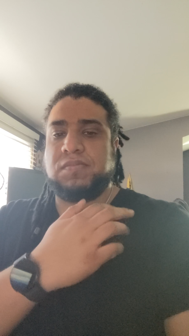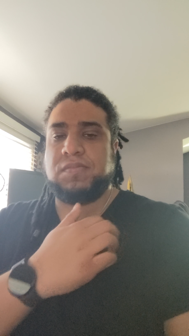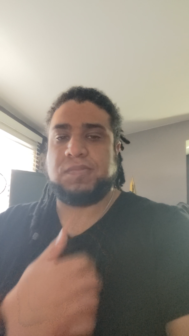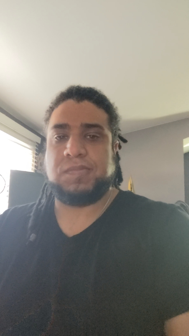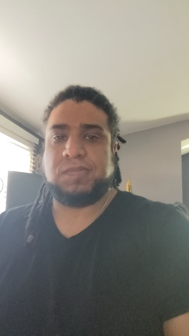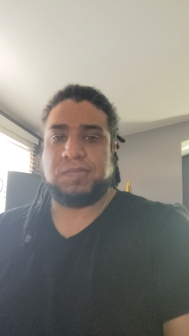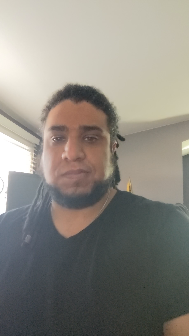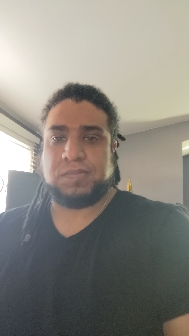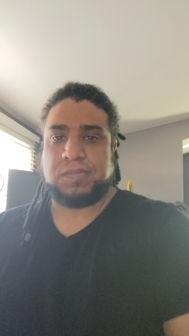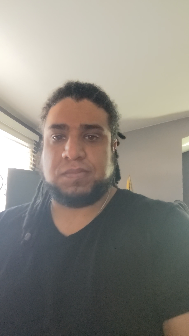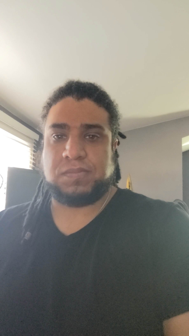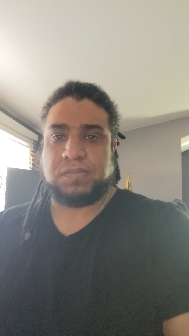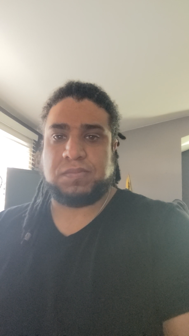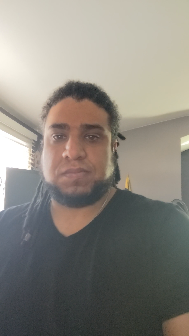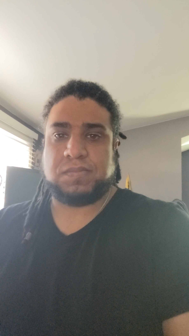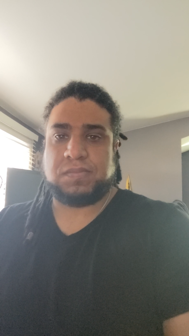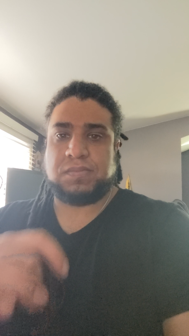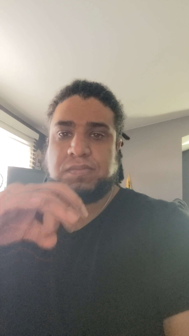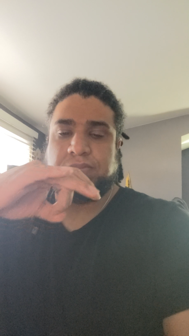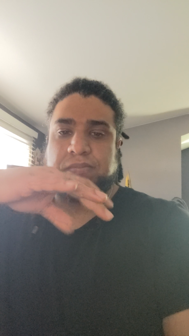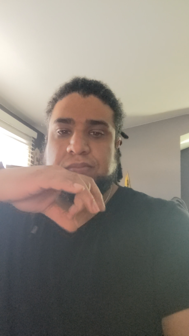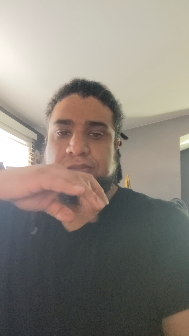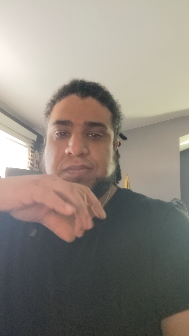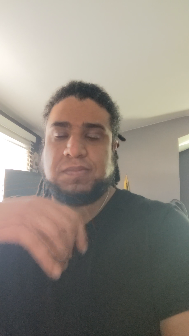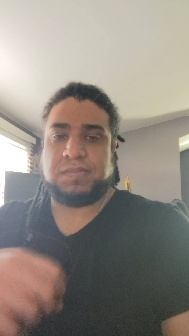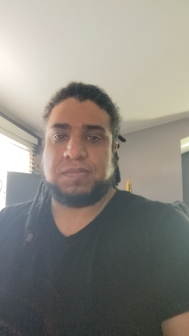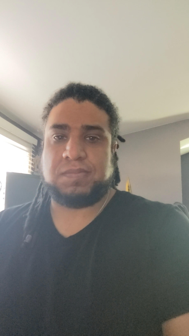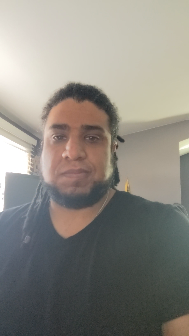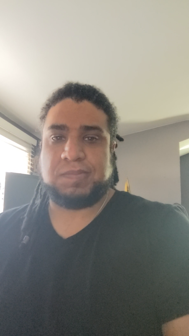pumpkin